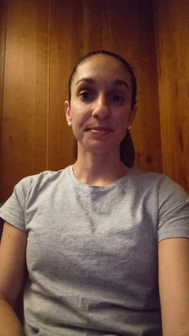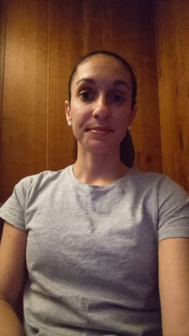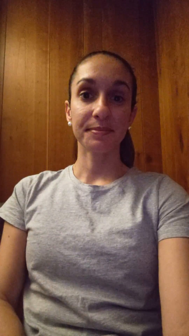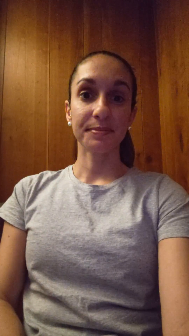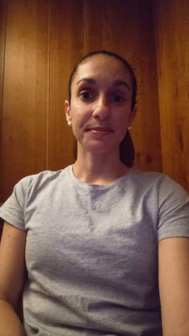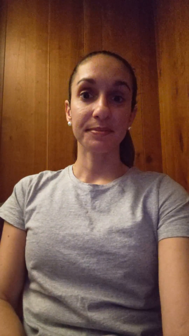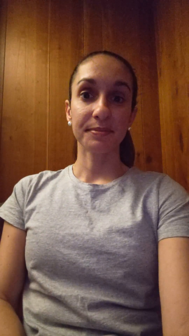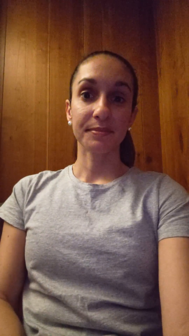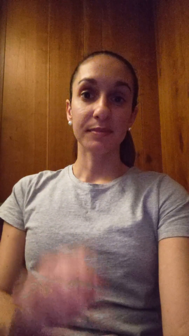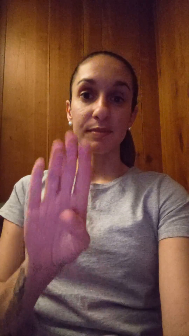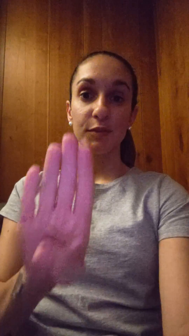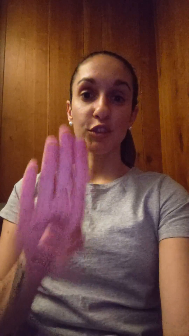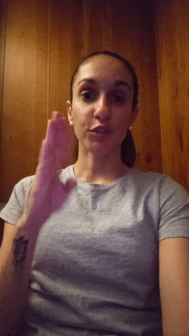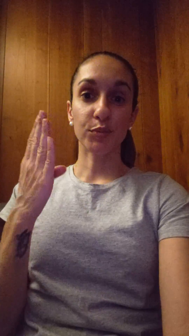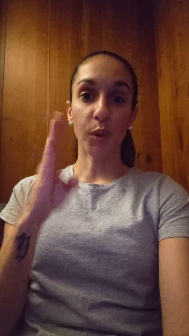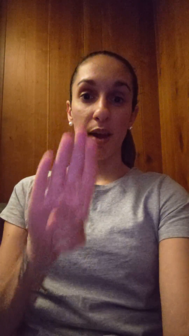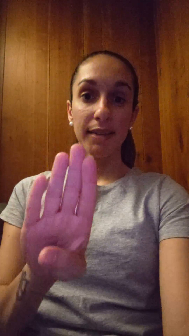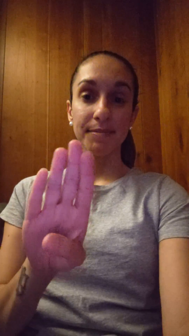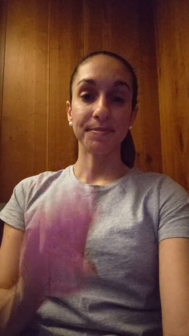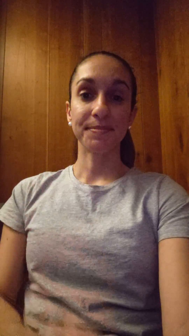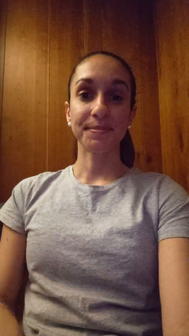door